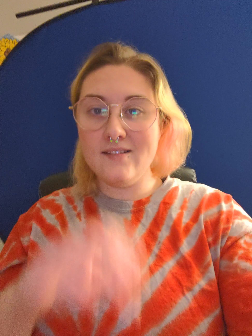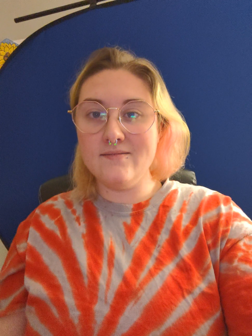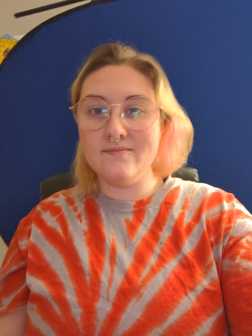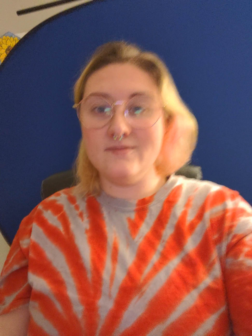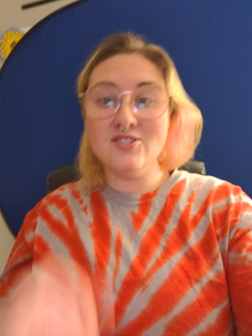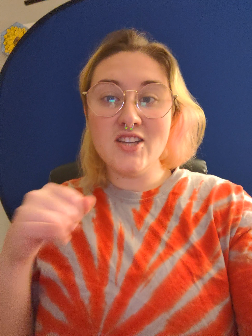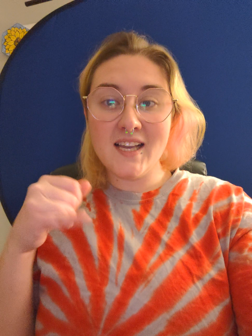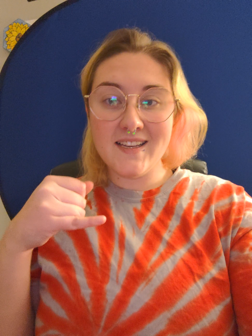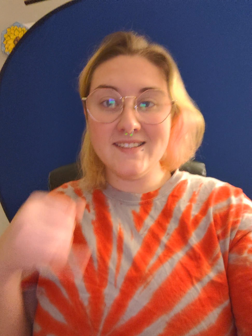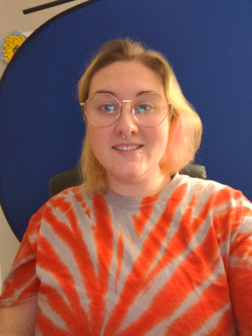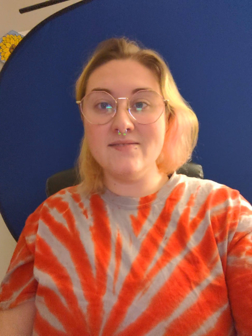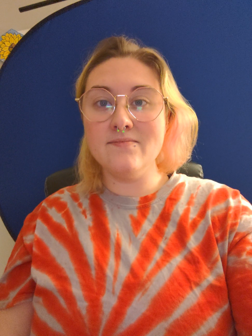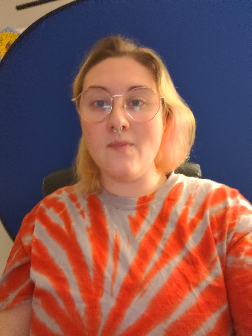jeans